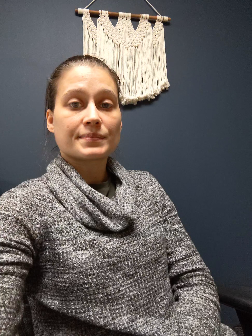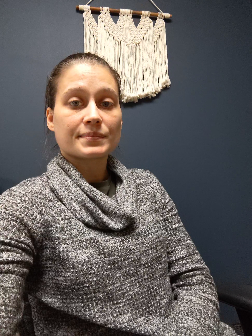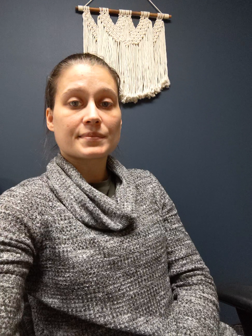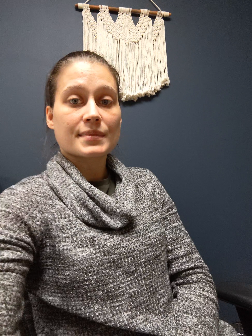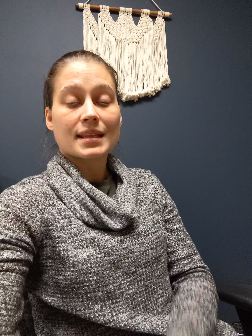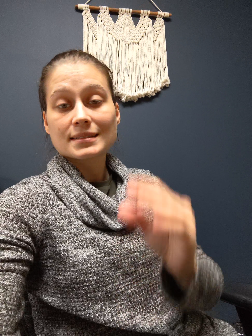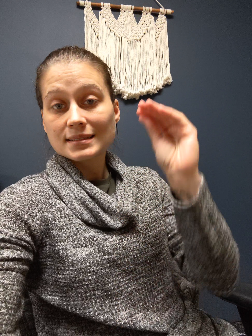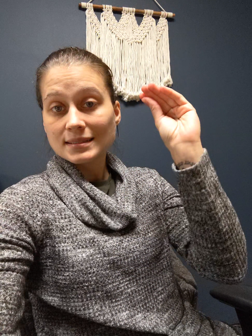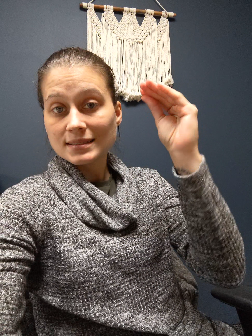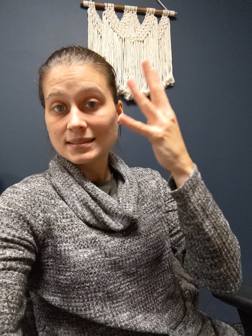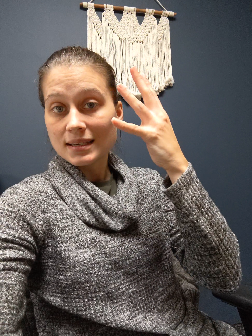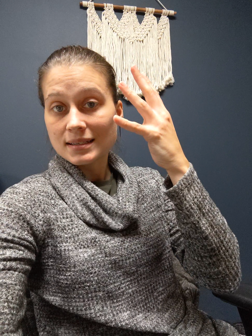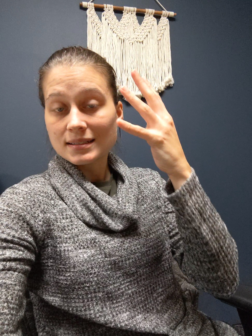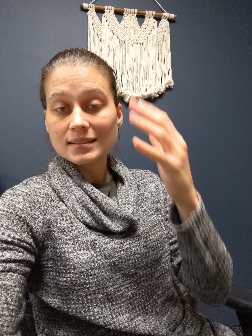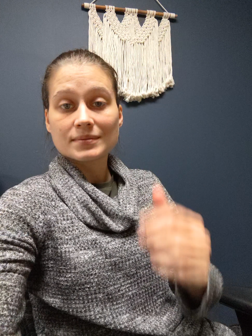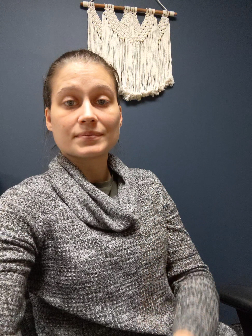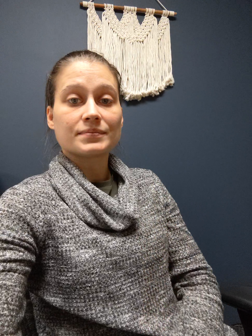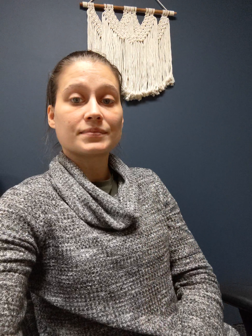sun